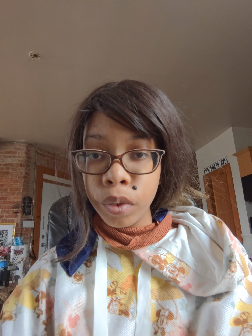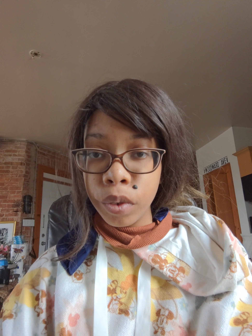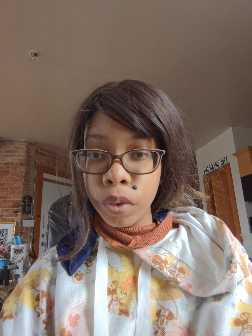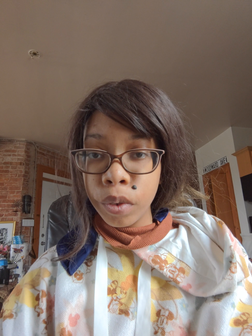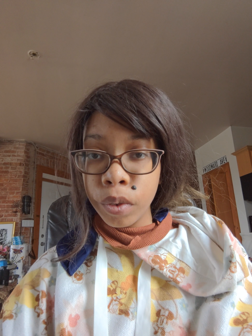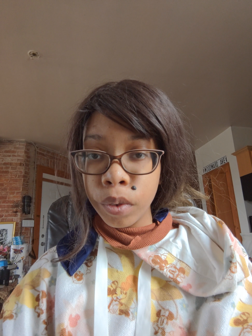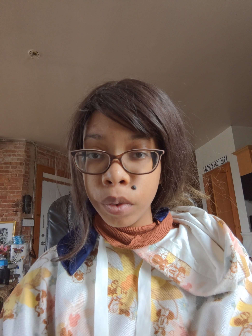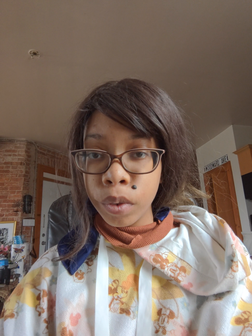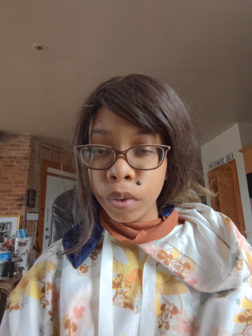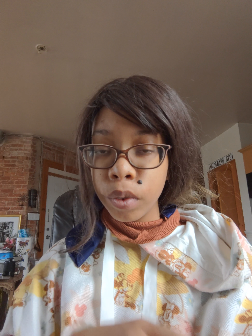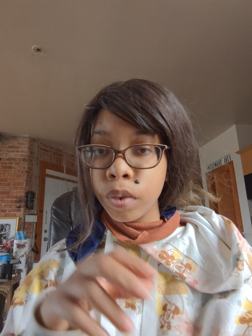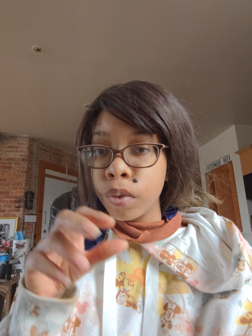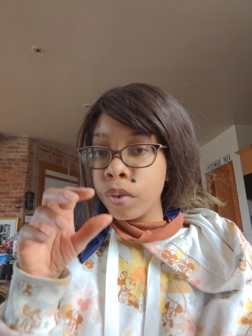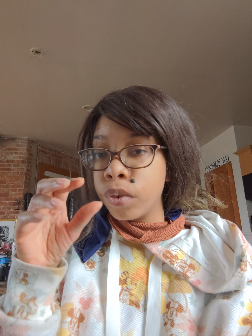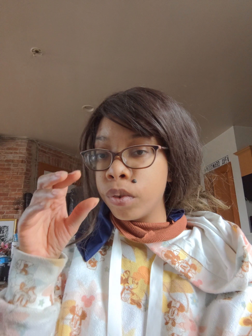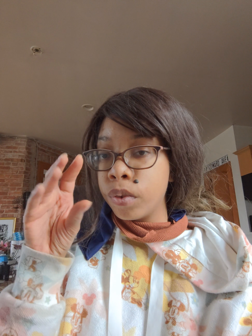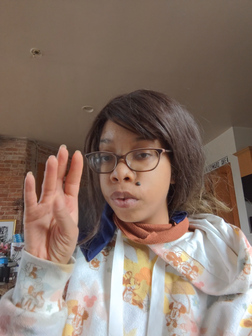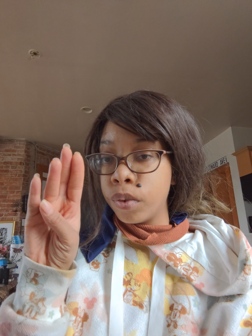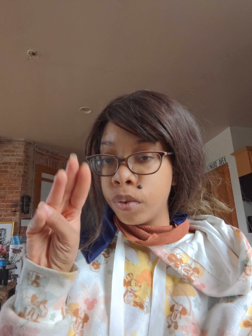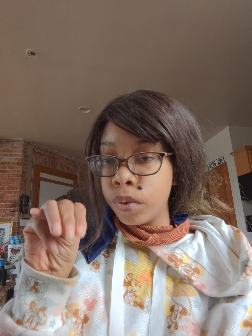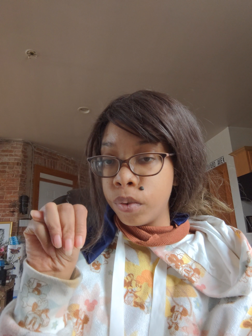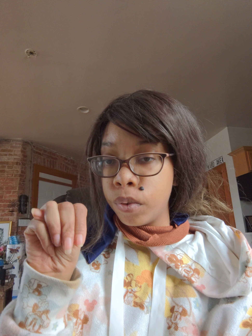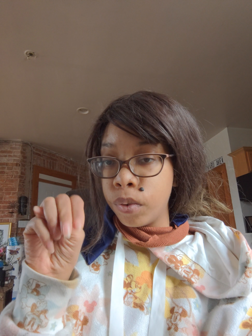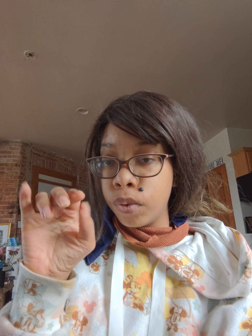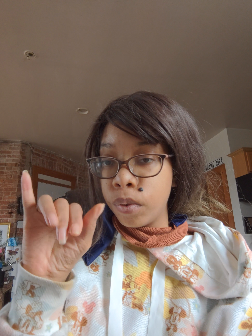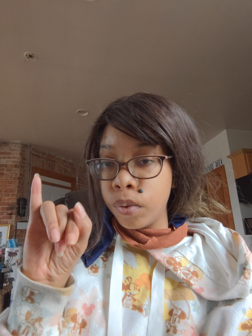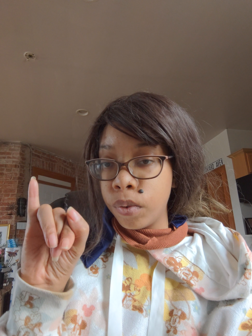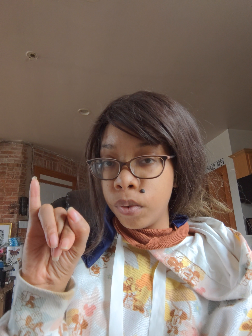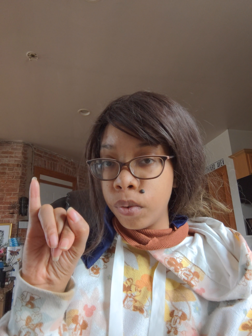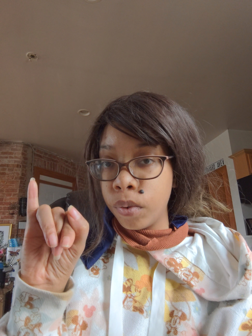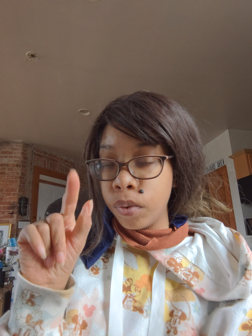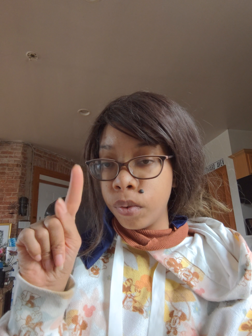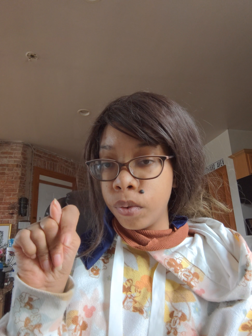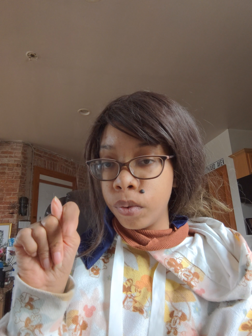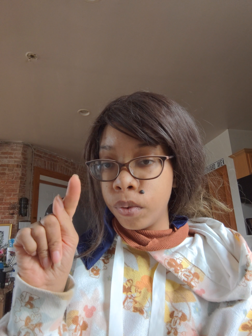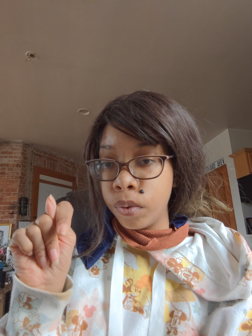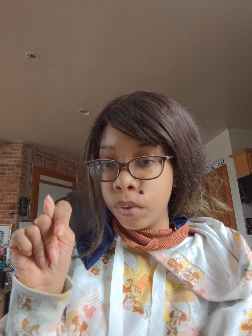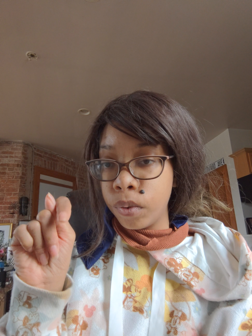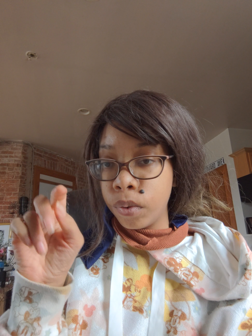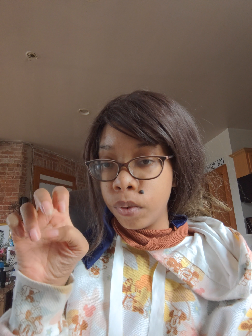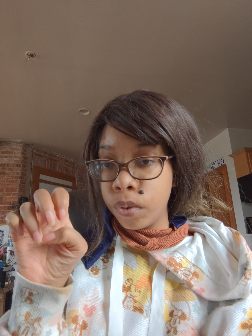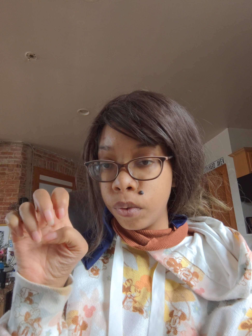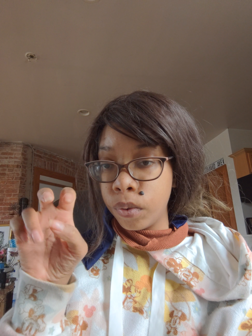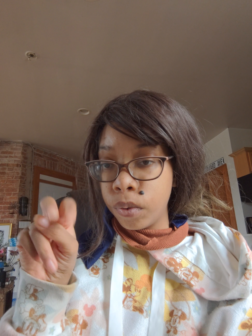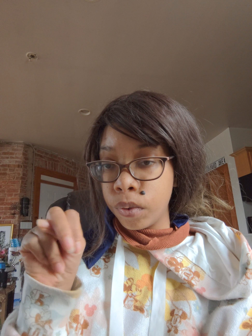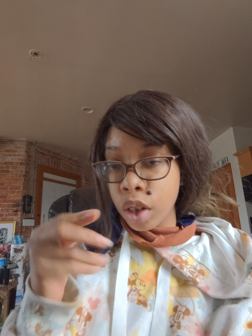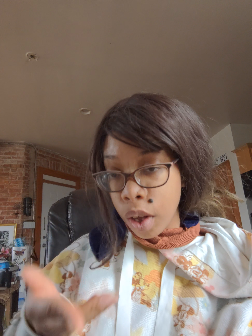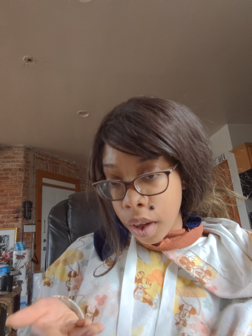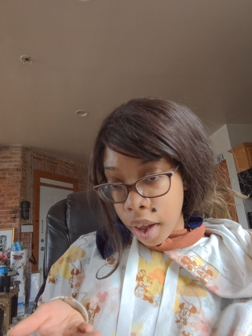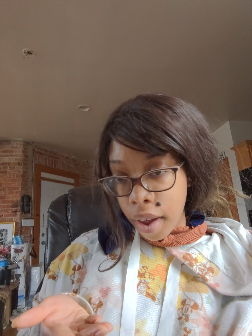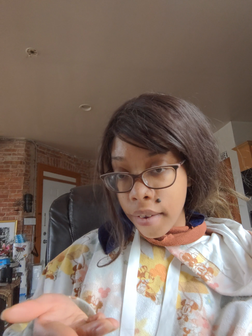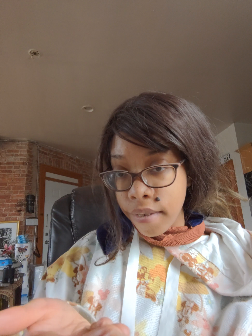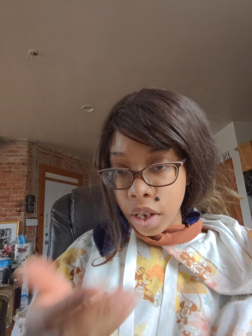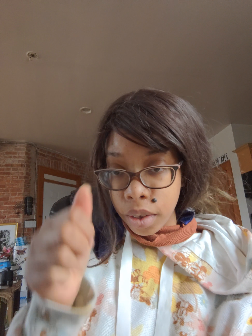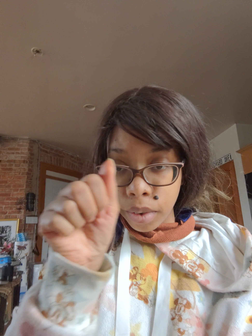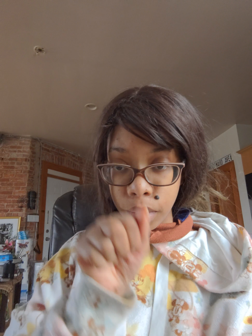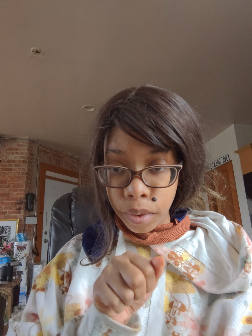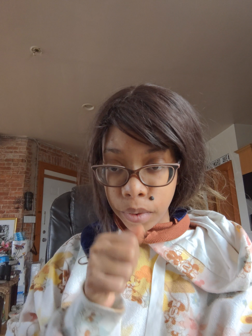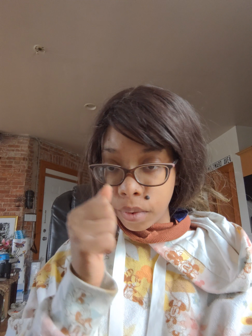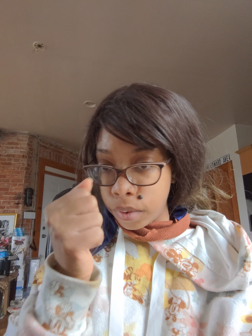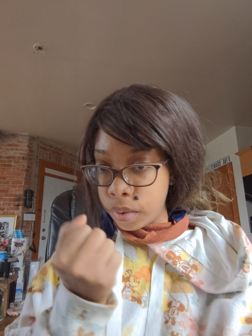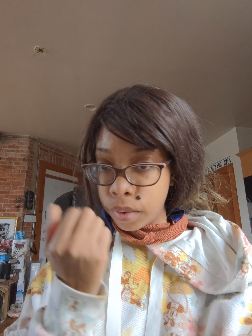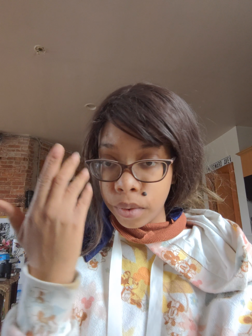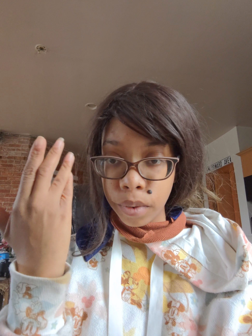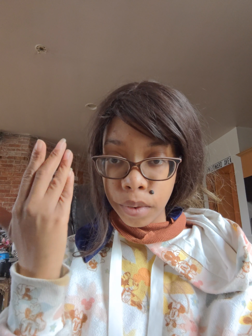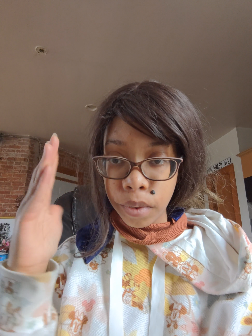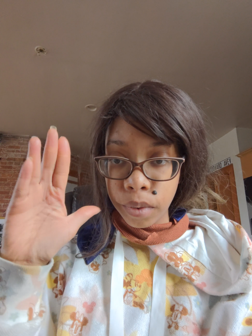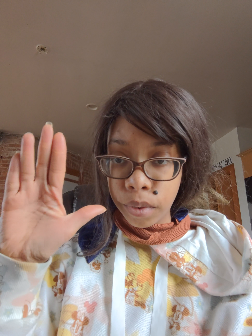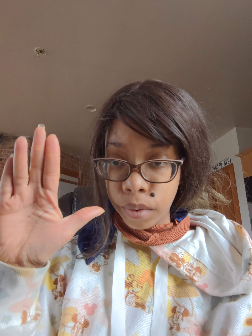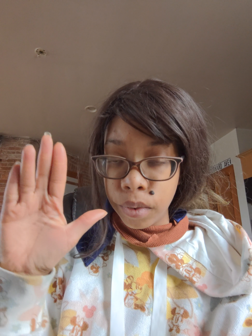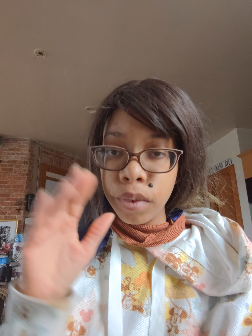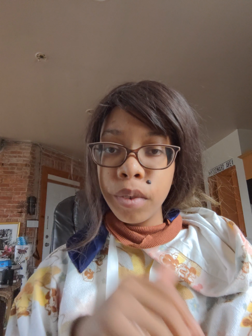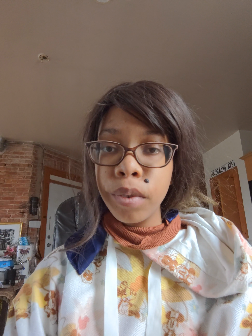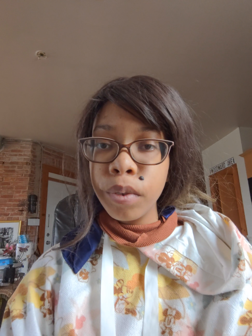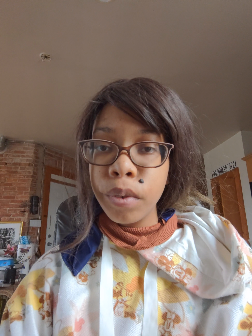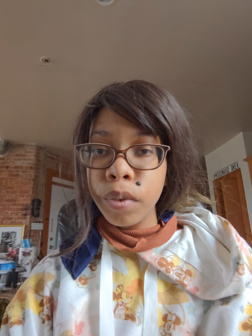mitten